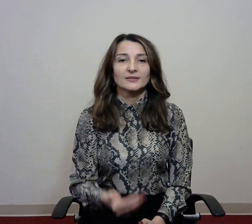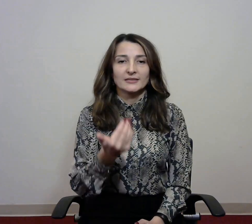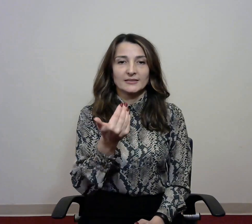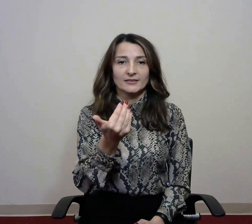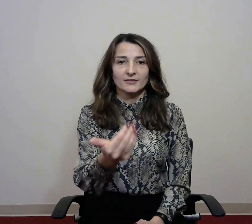siz